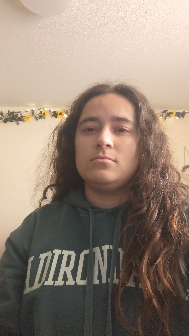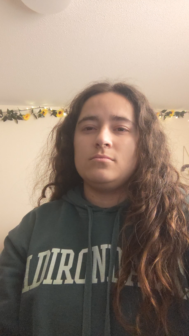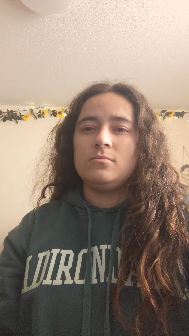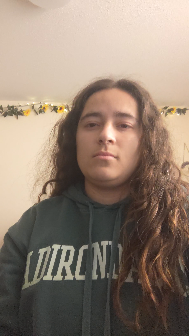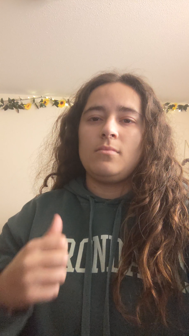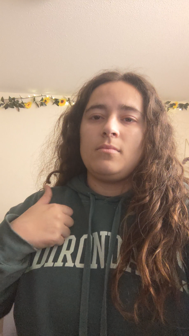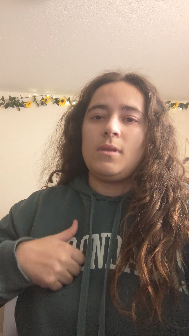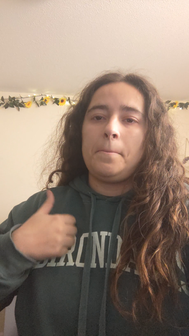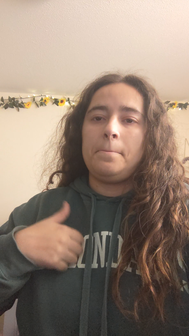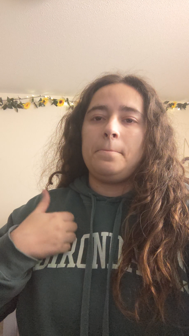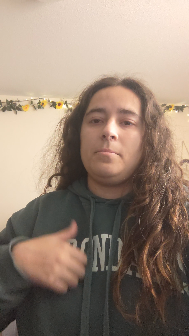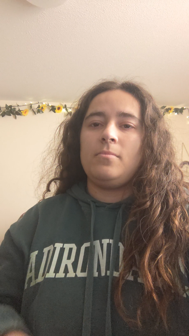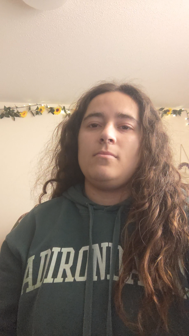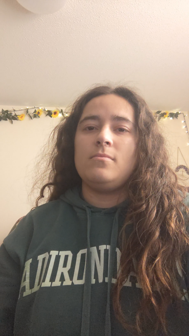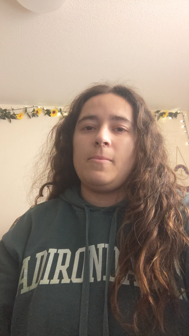bathtub